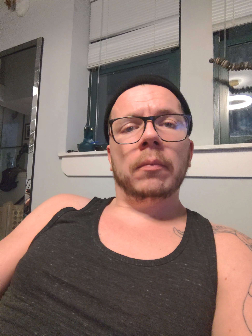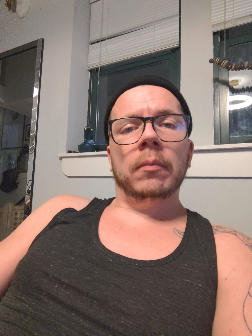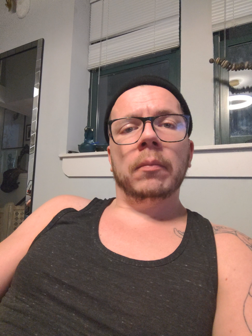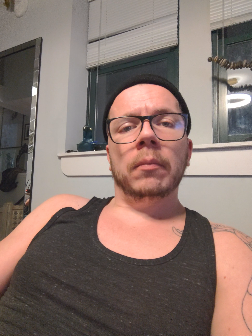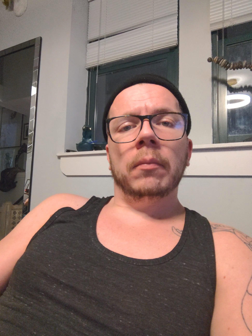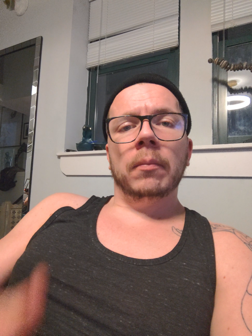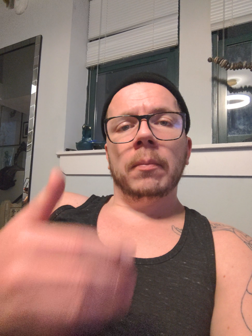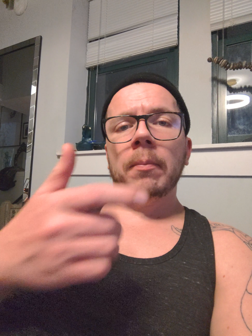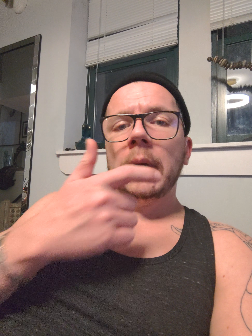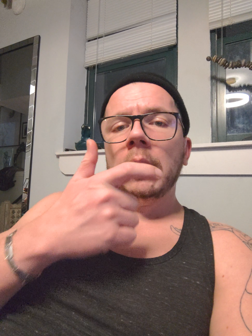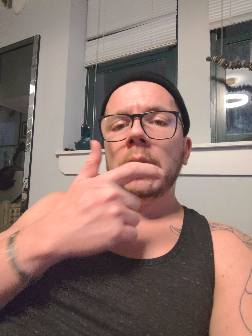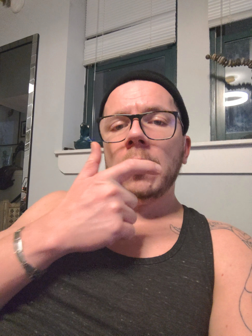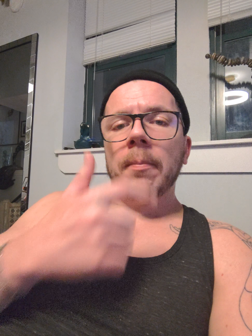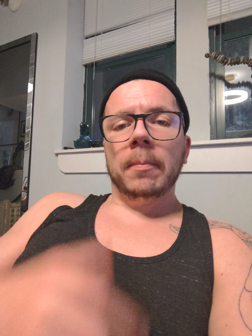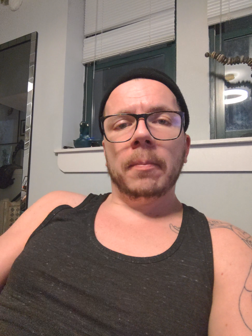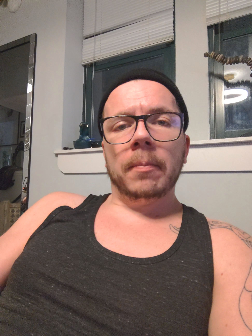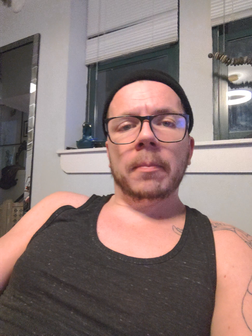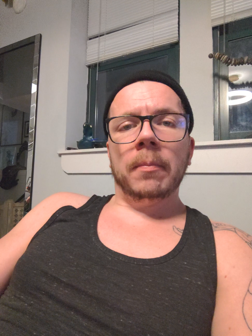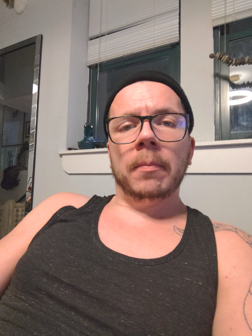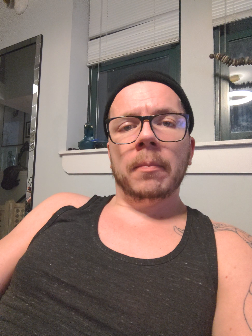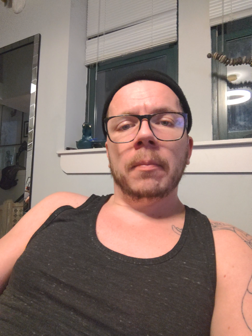pizza